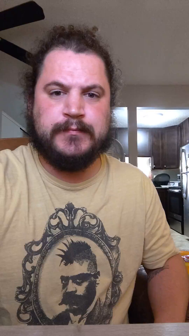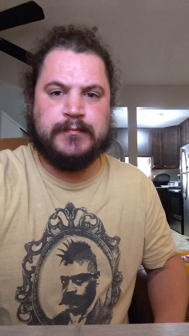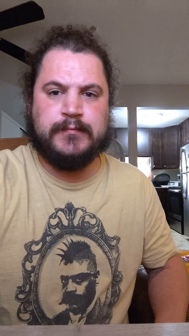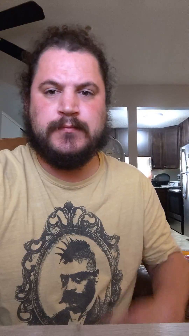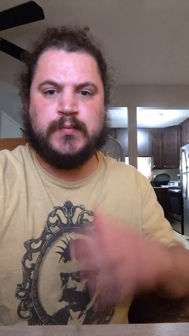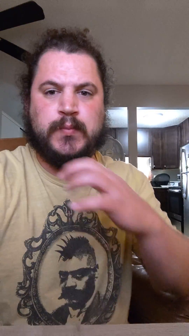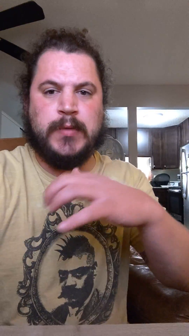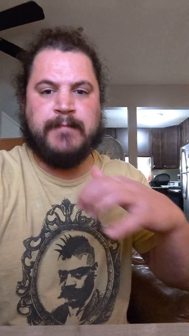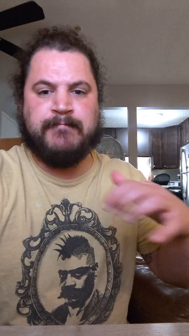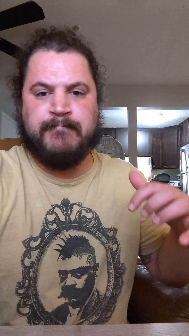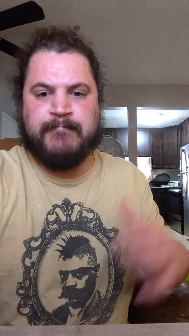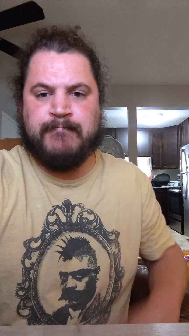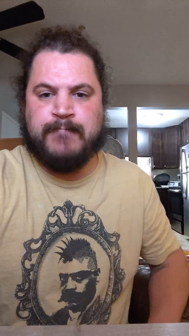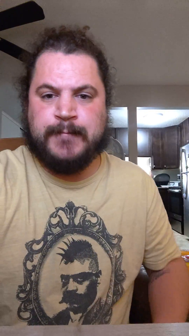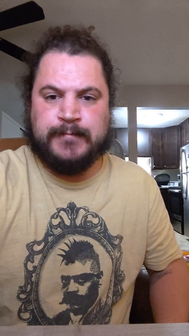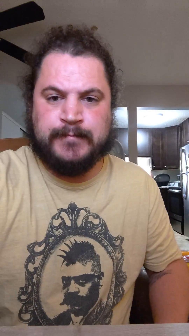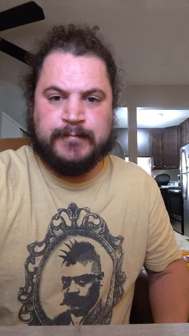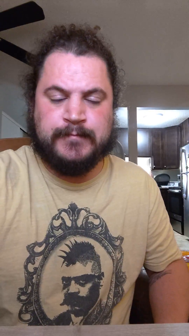grapes